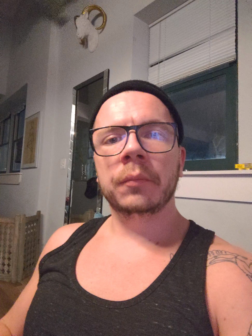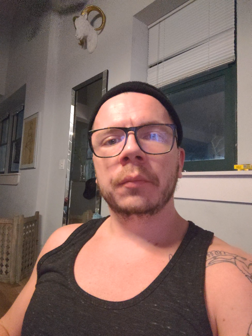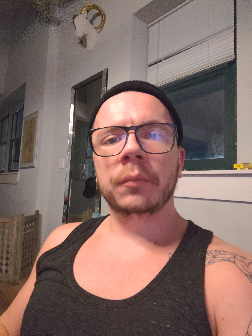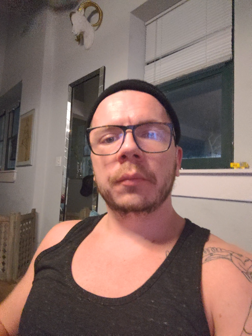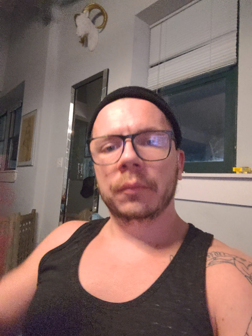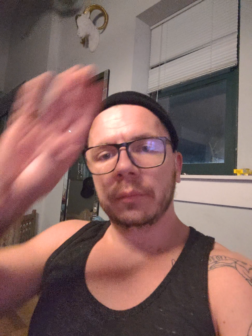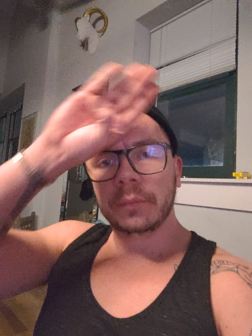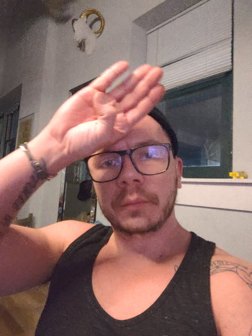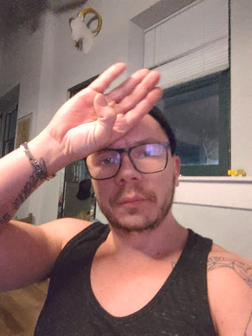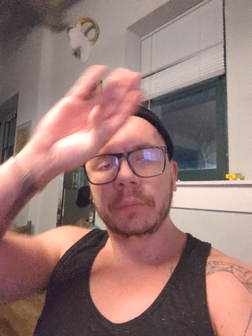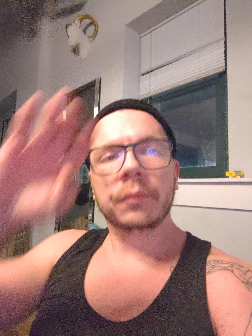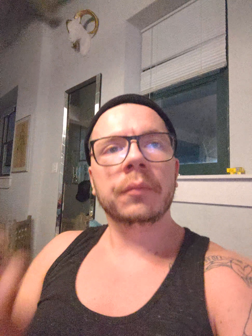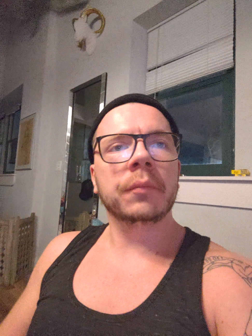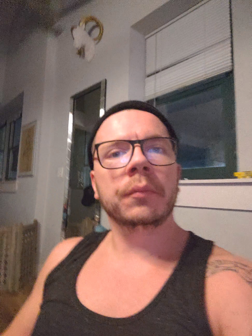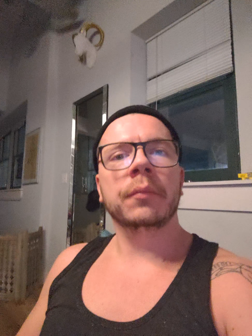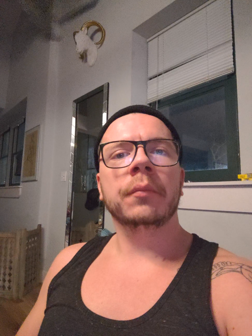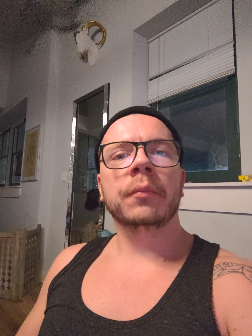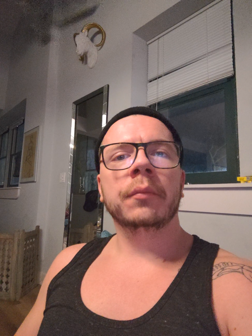fireman